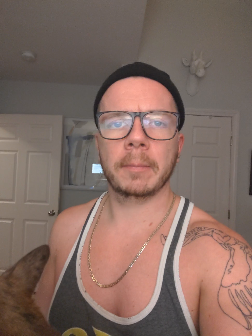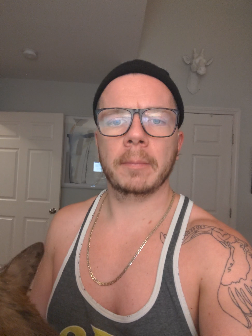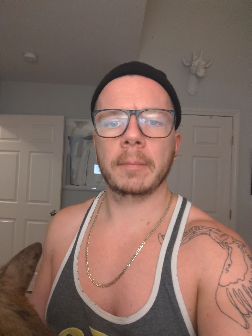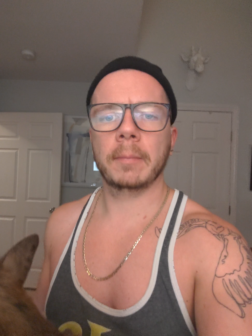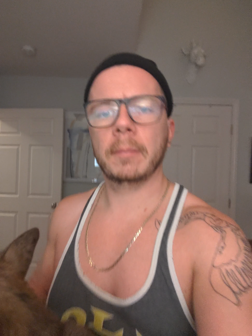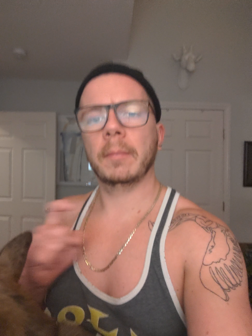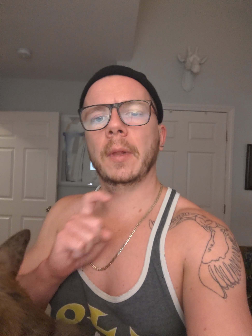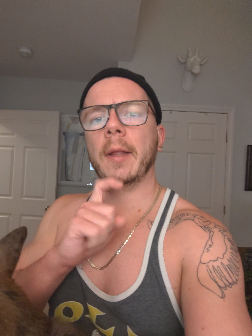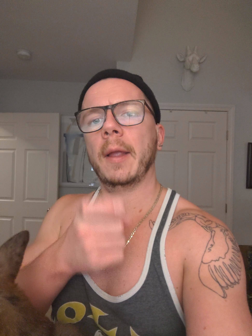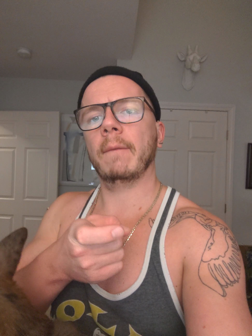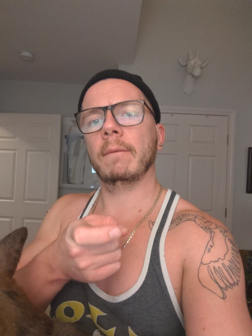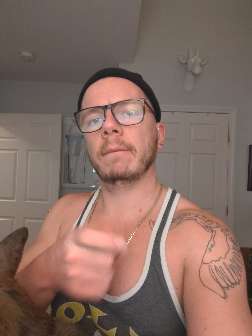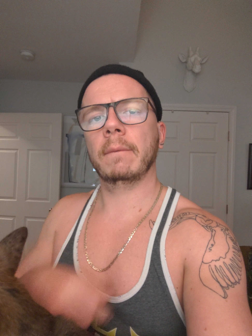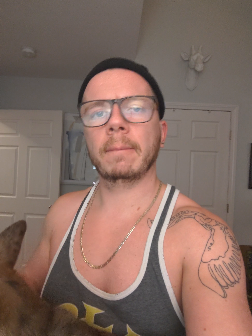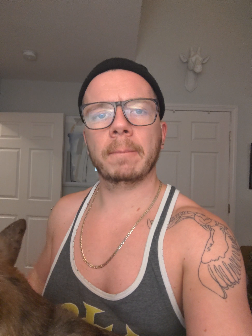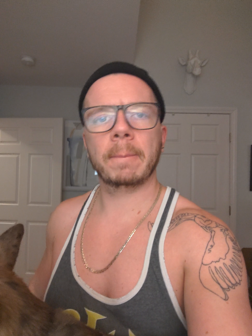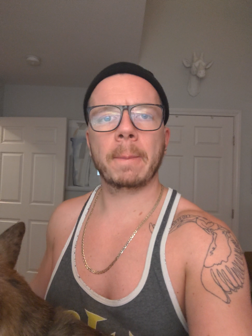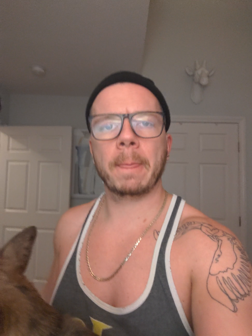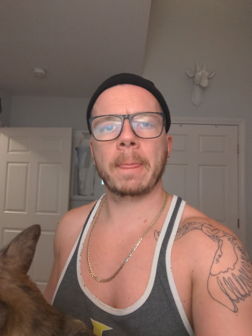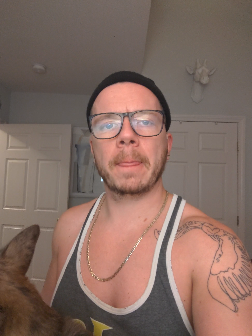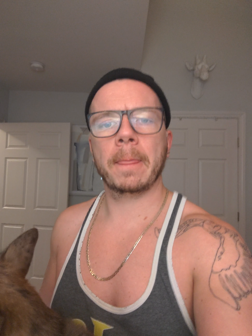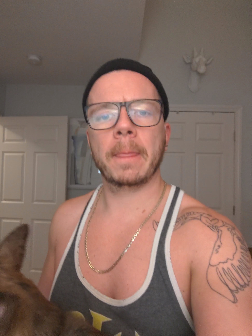gift